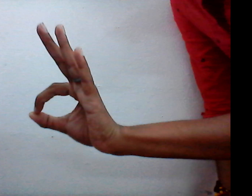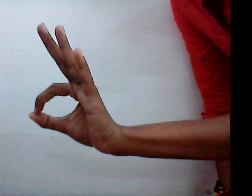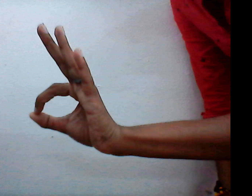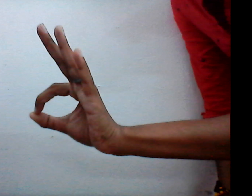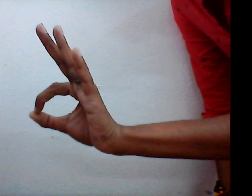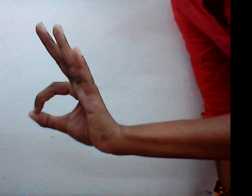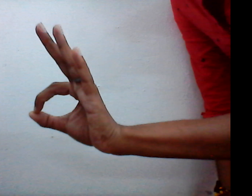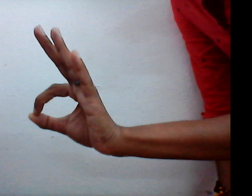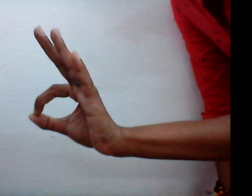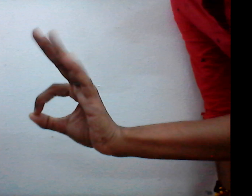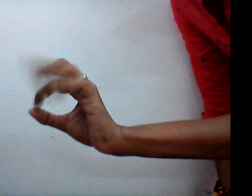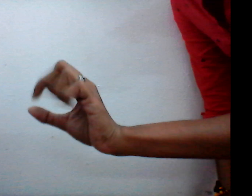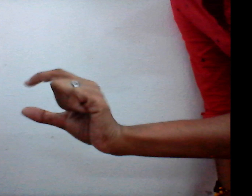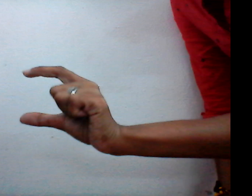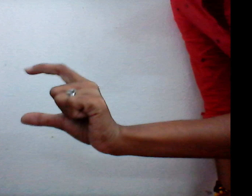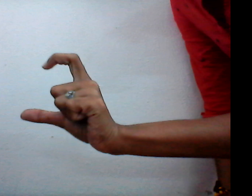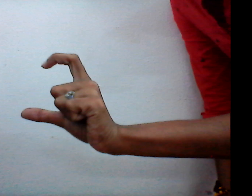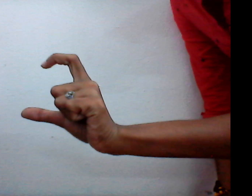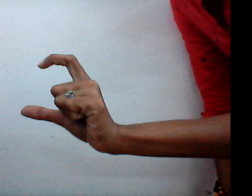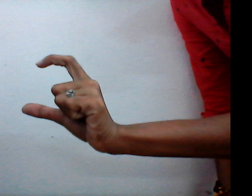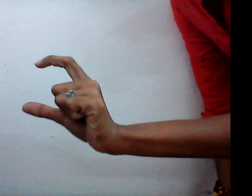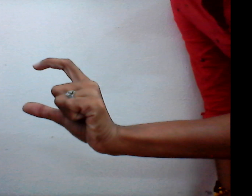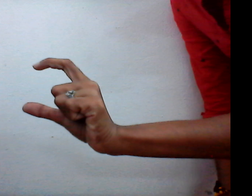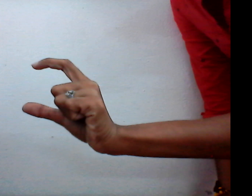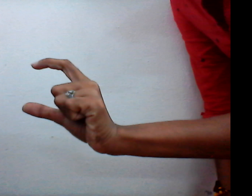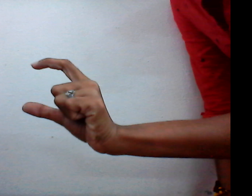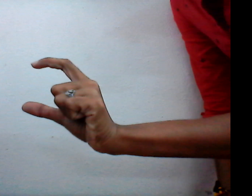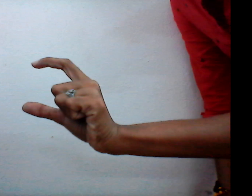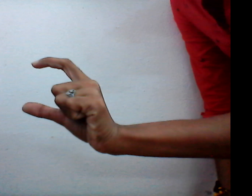ഓ